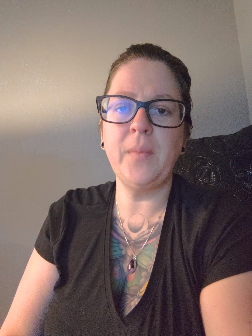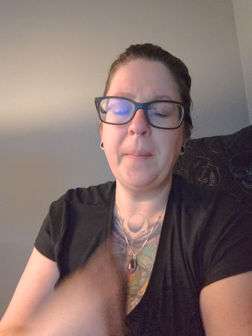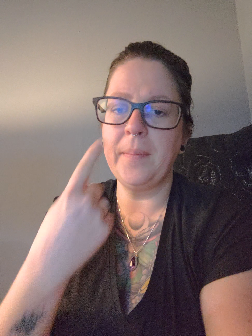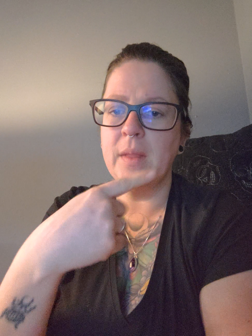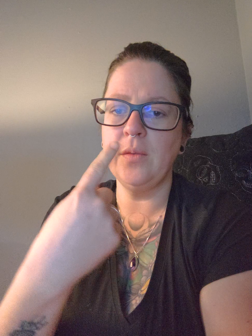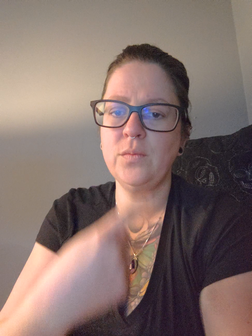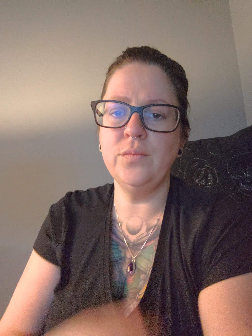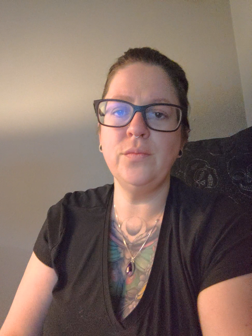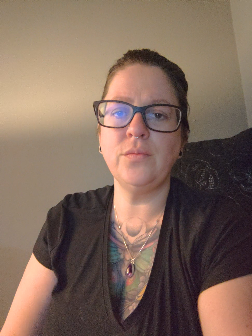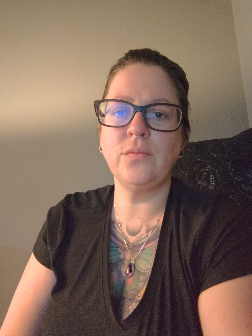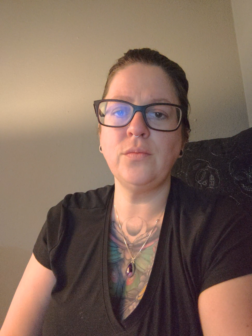mouth